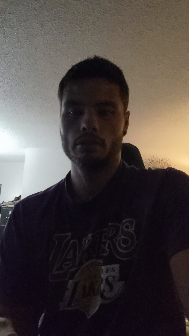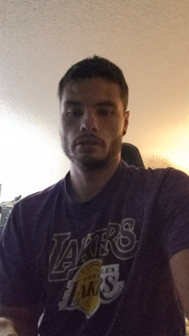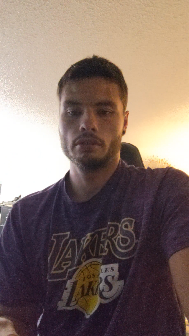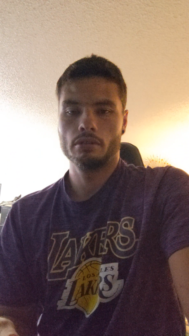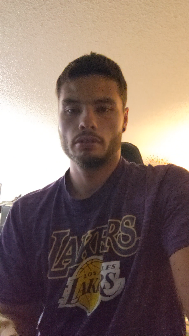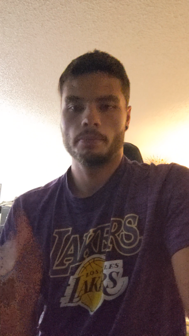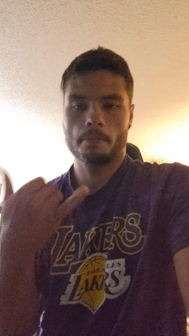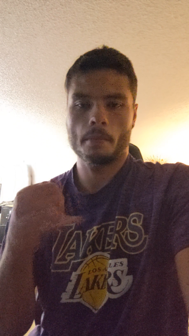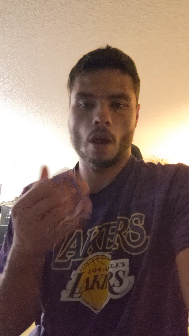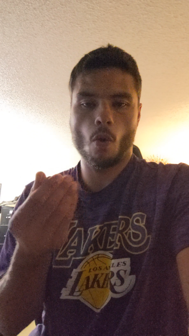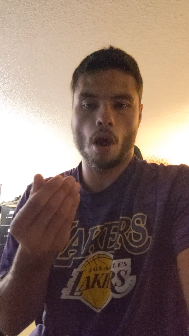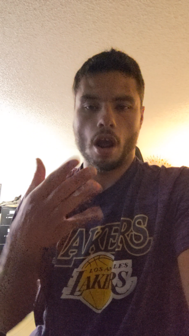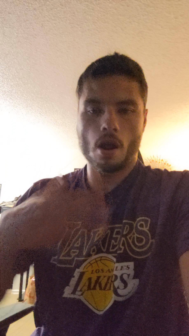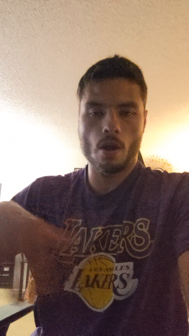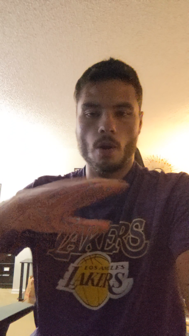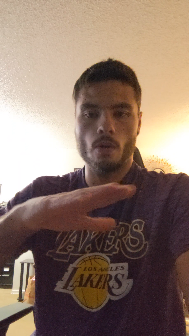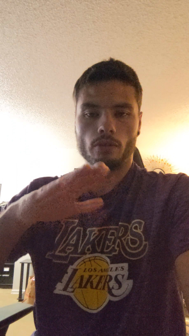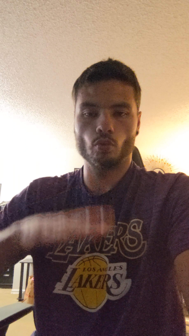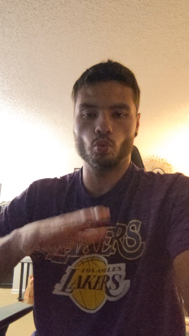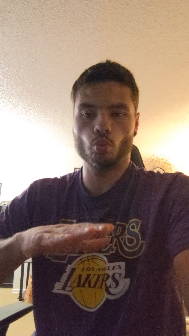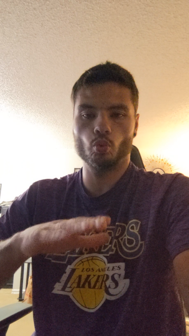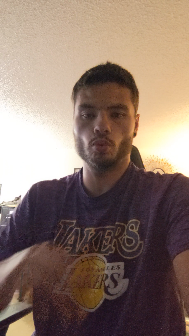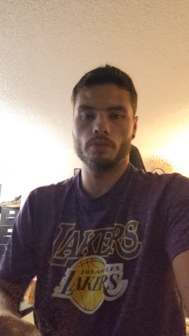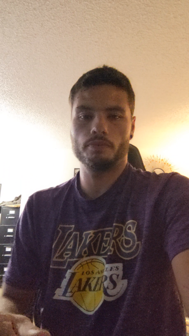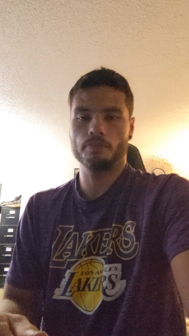playground